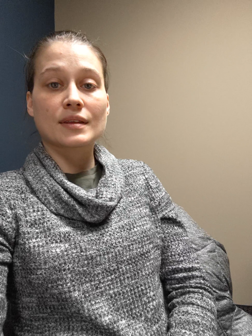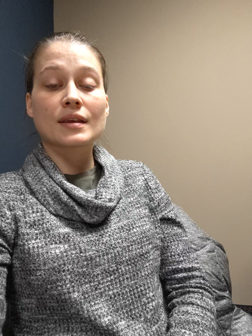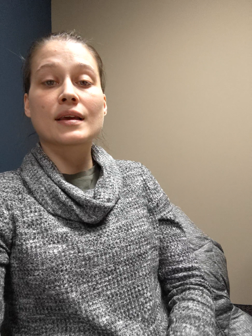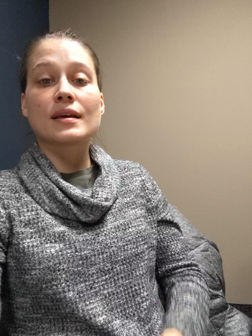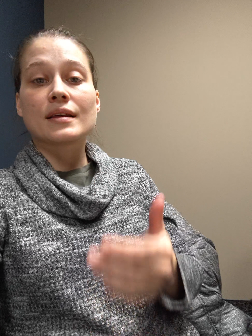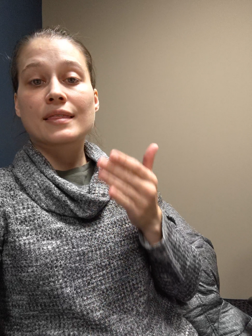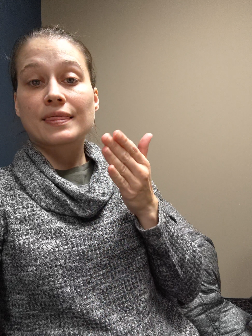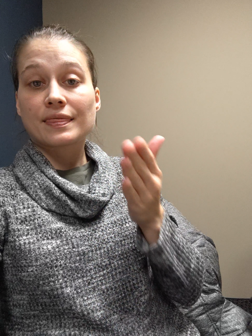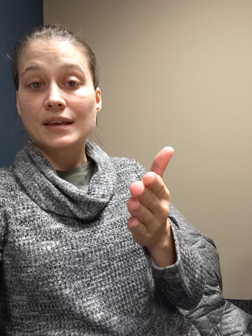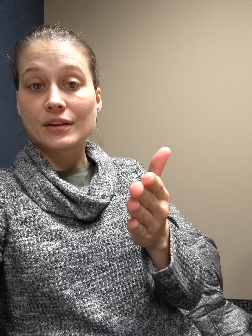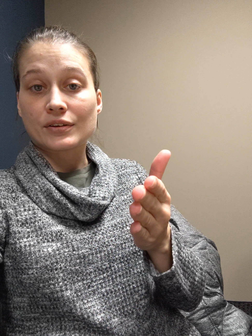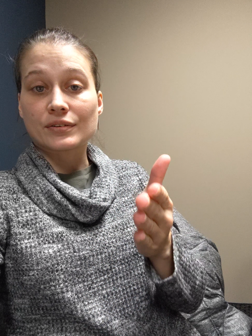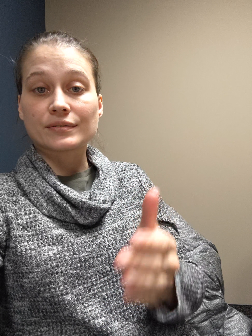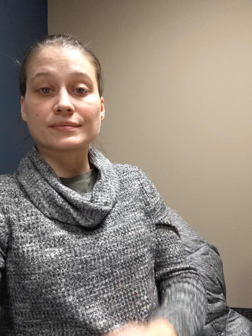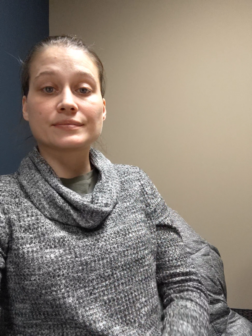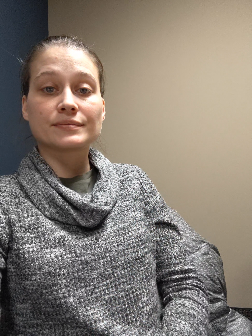there